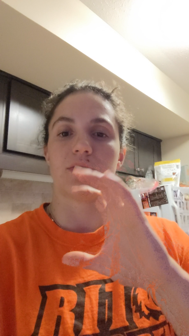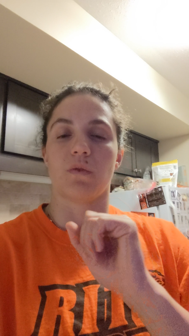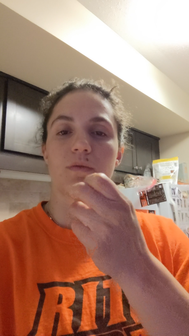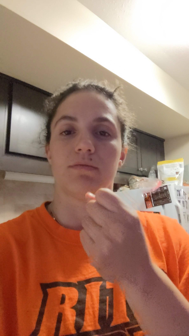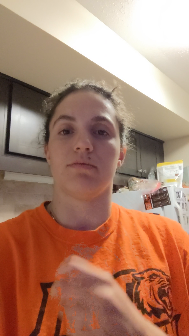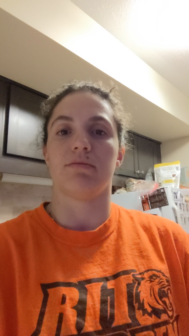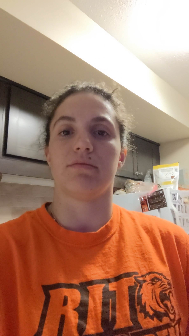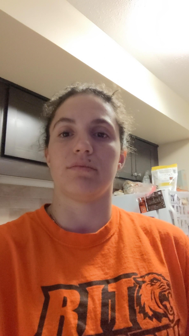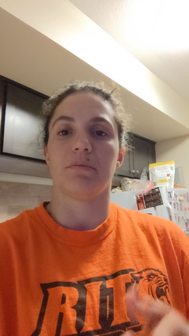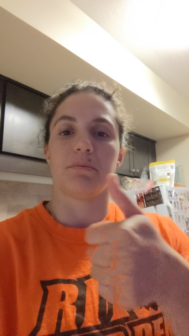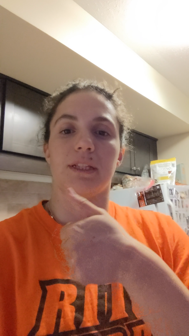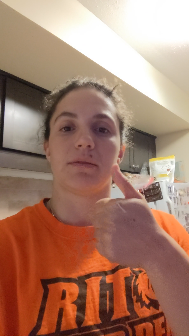basement